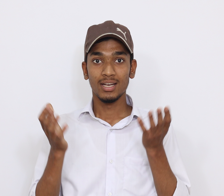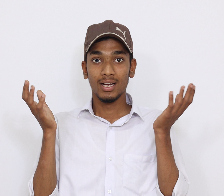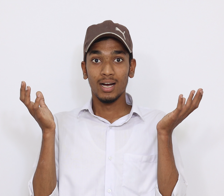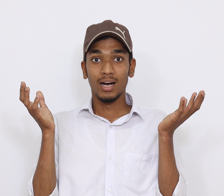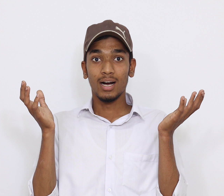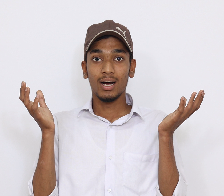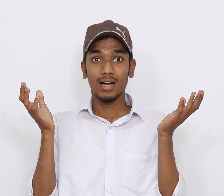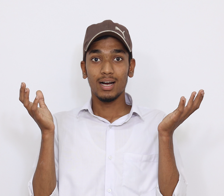surprise